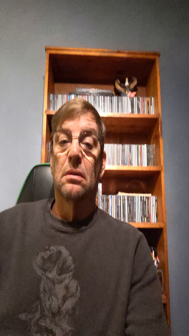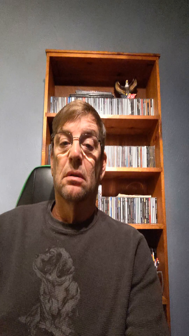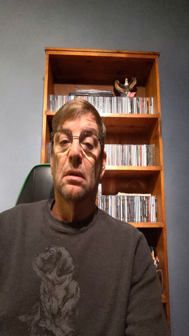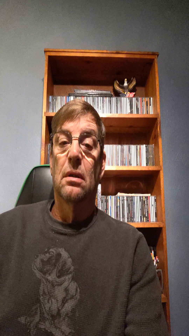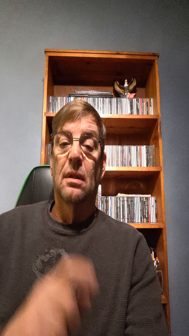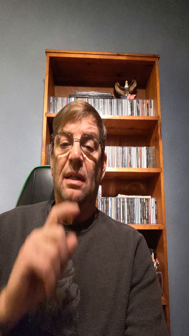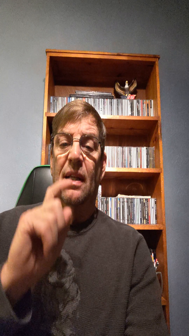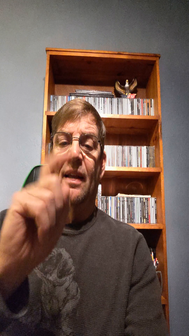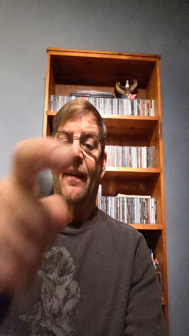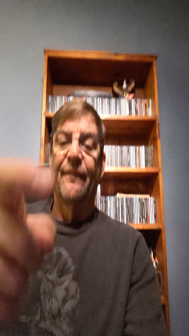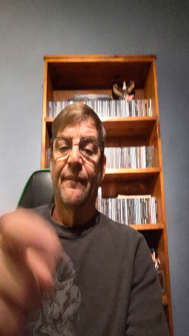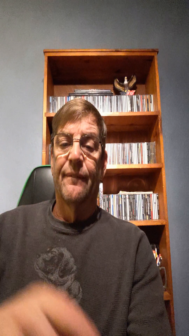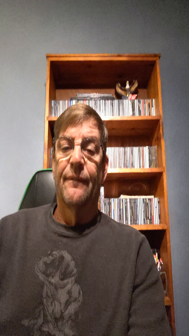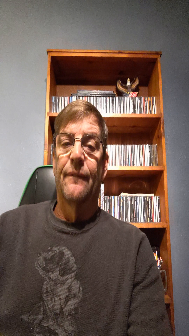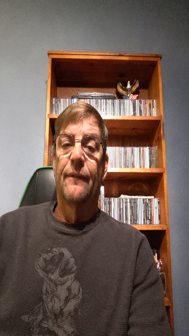gift